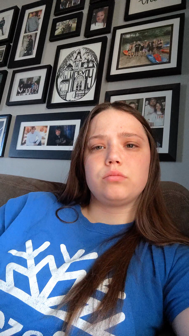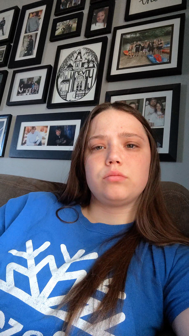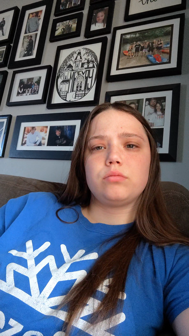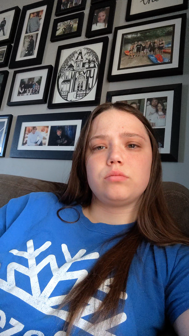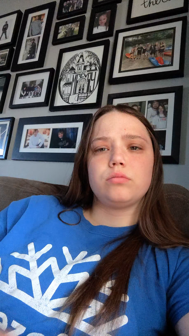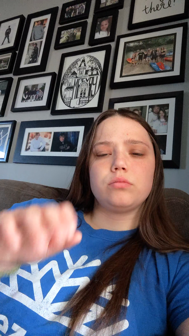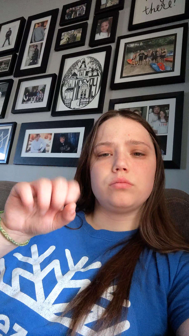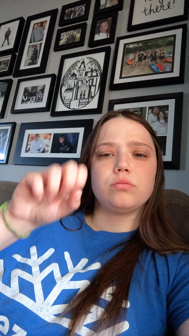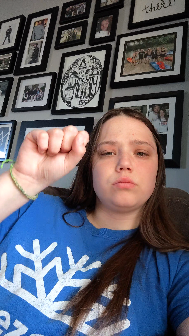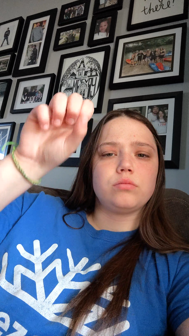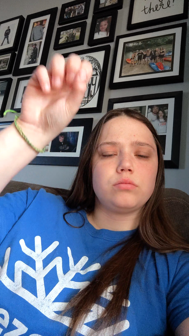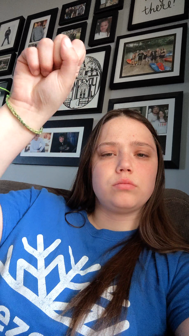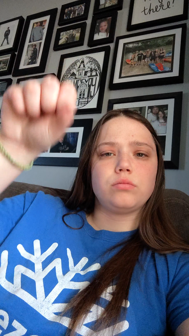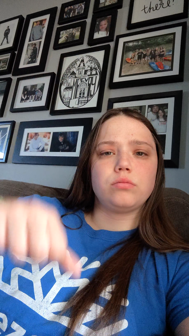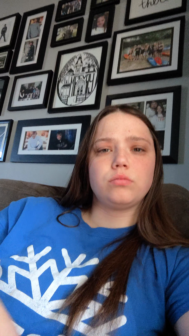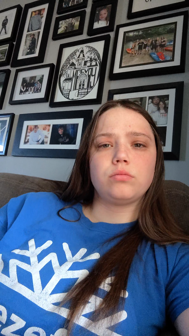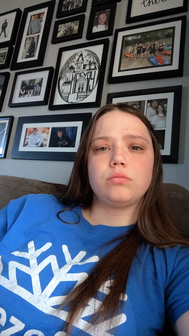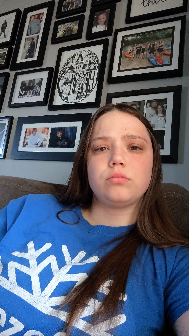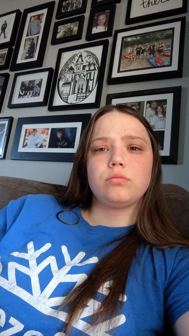ladder